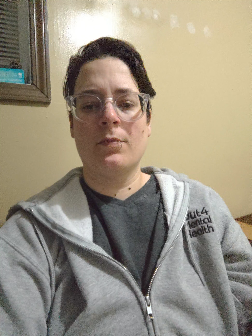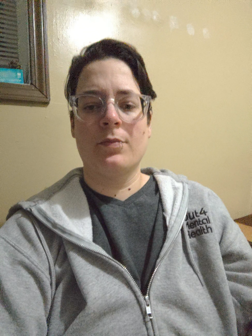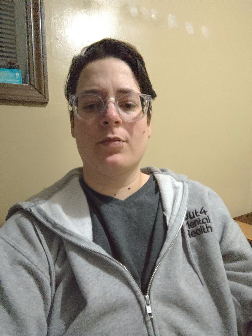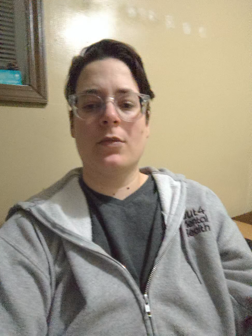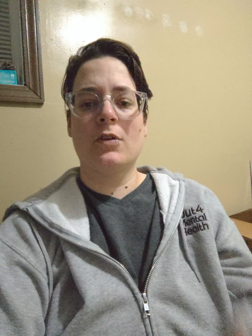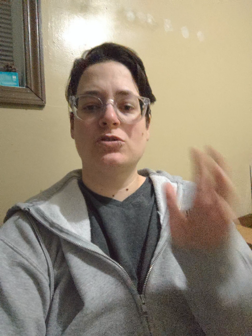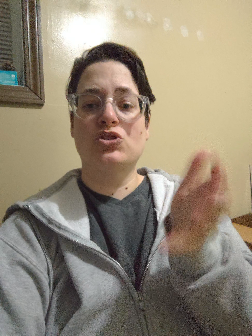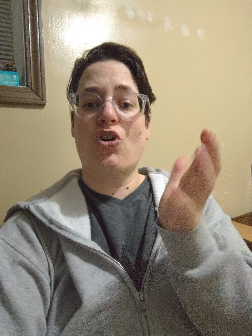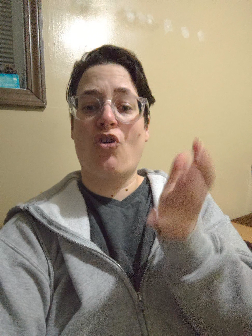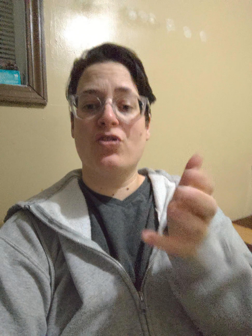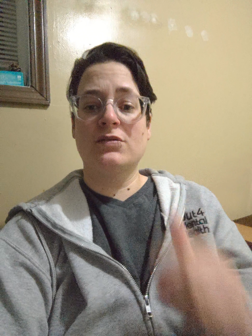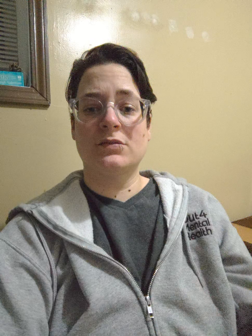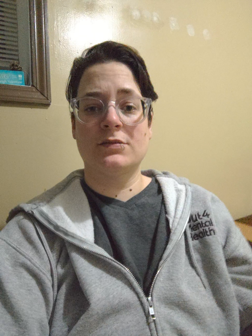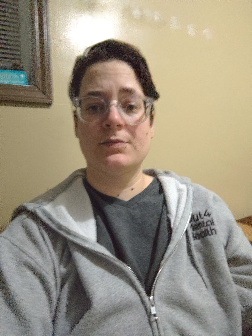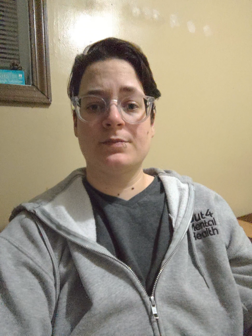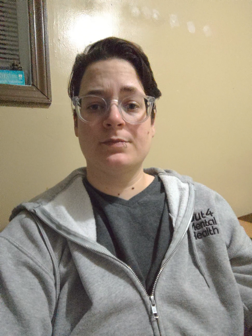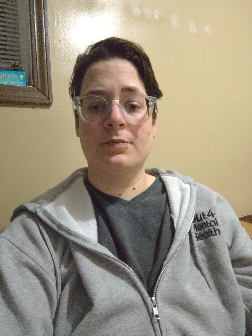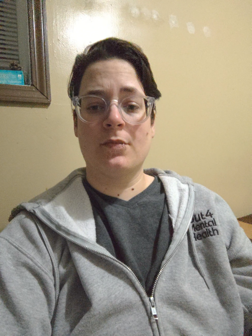talk